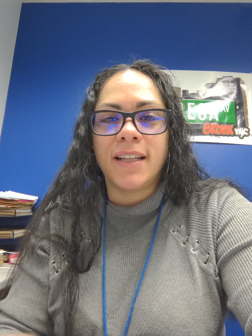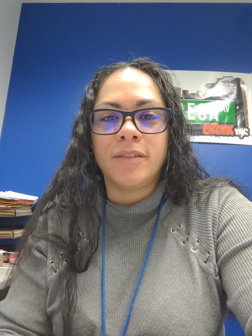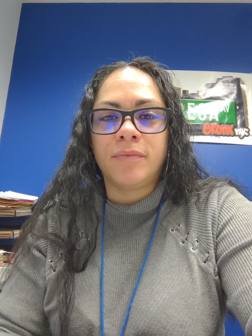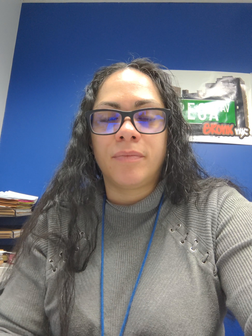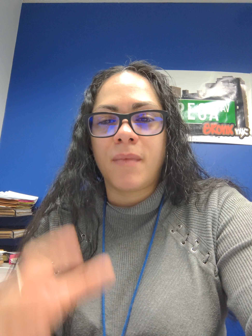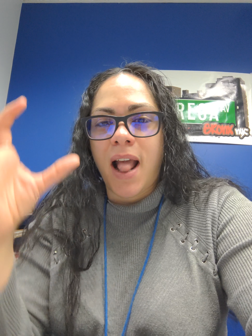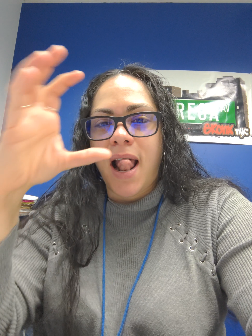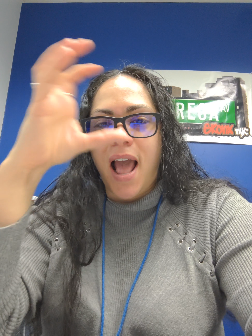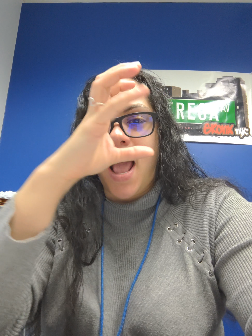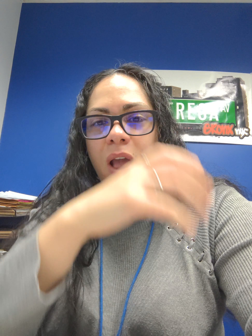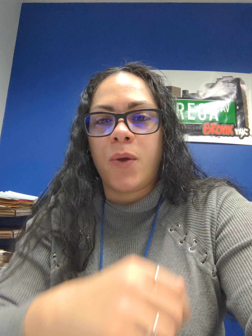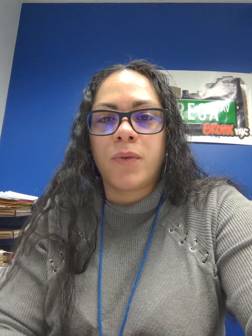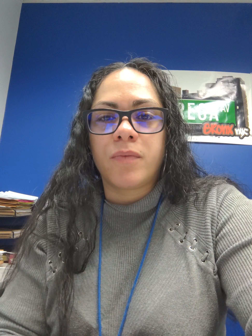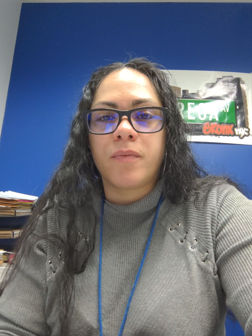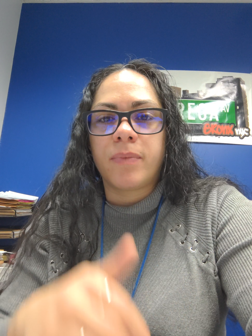cloud